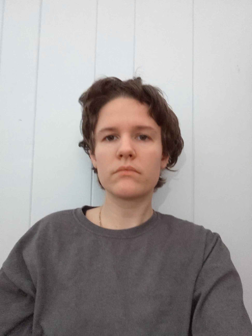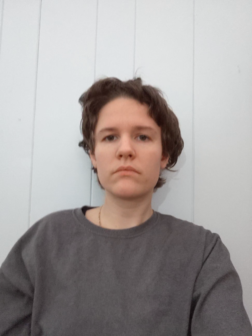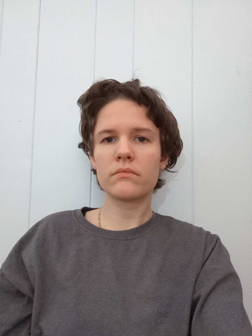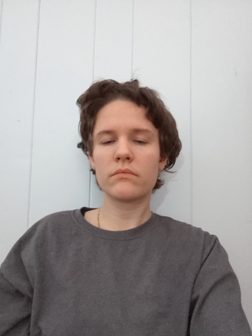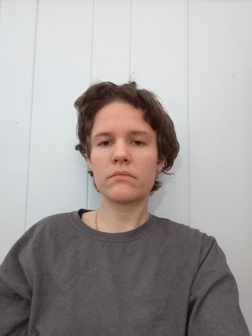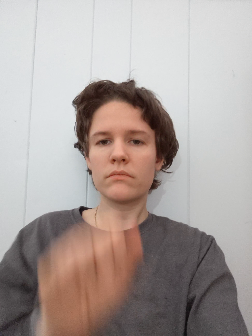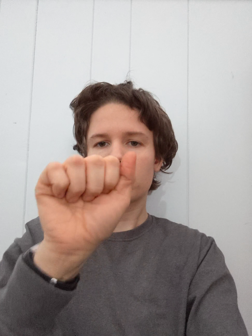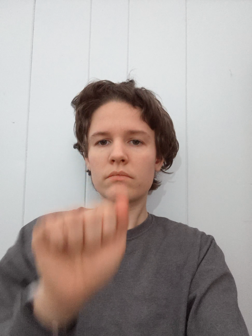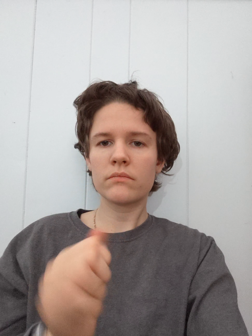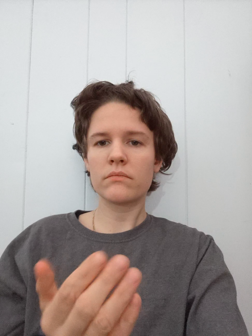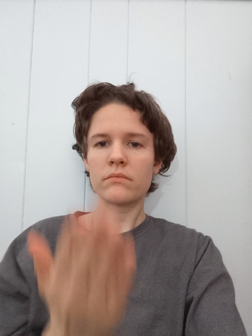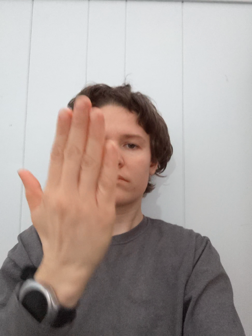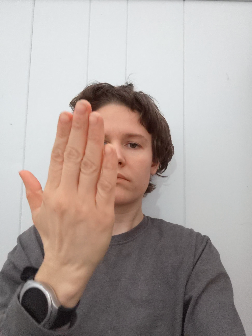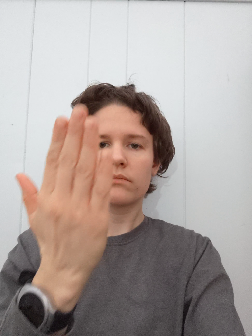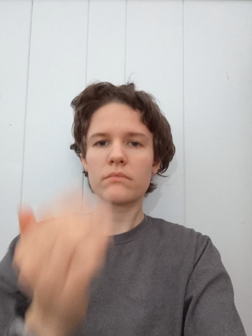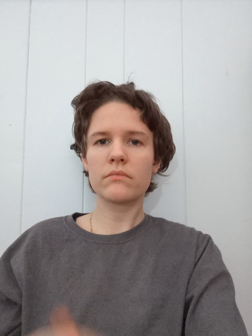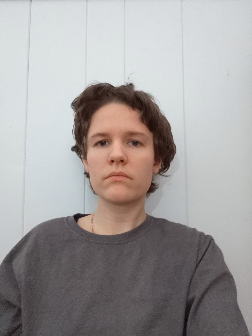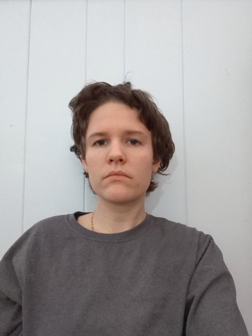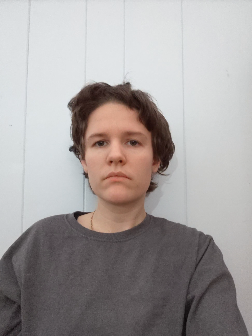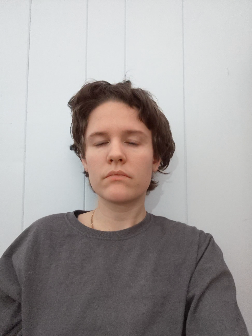mitten